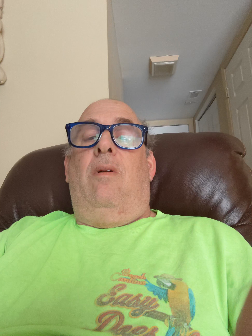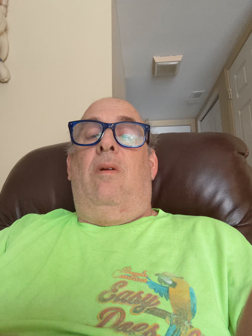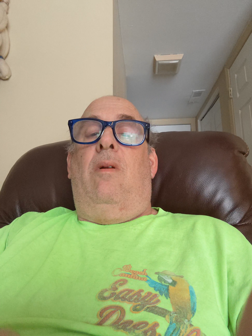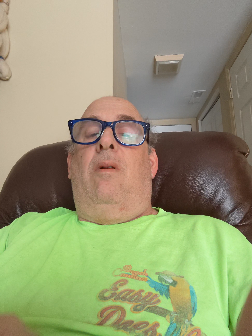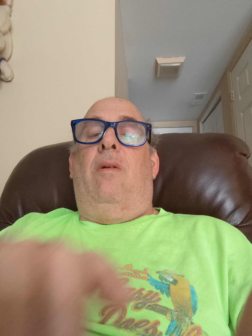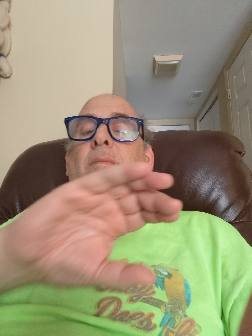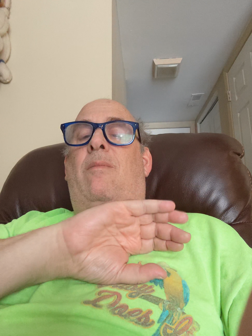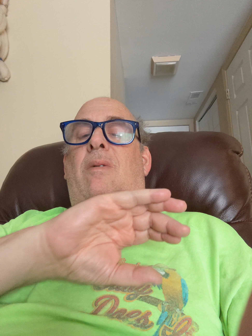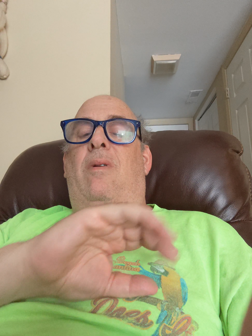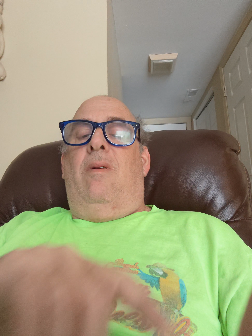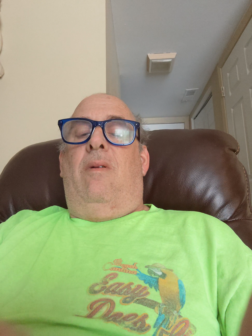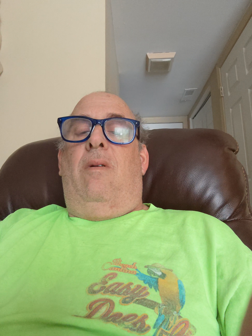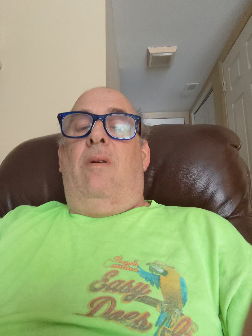police